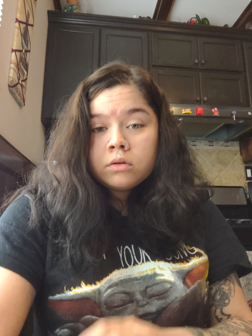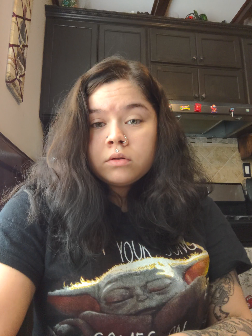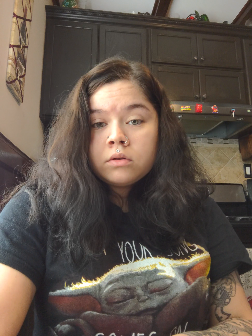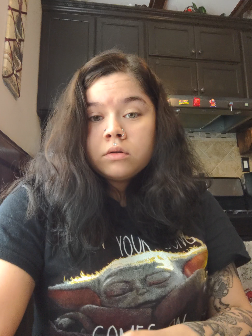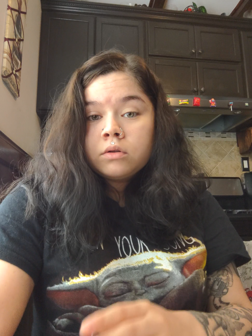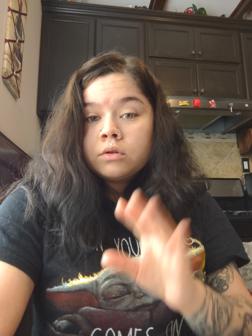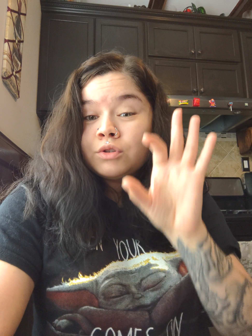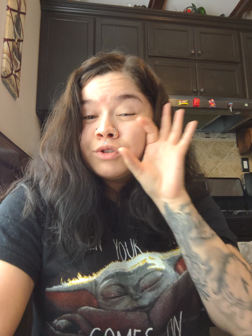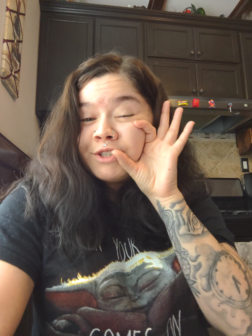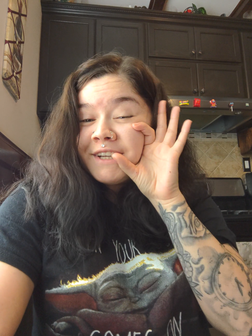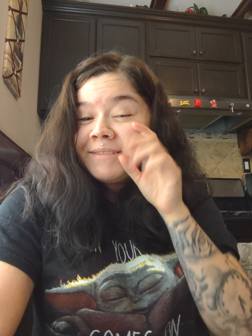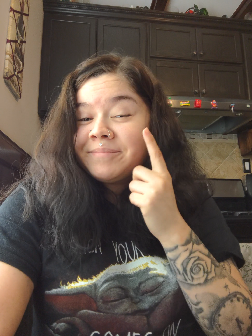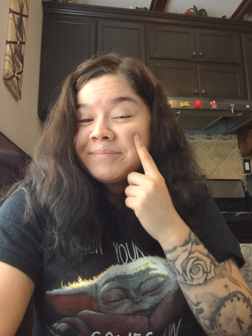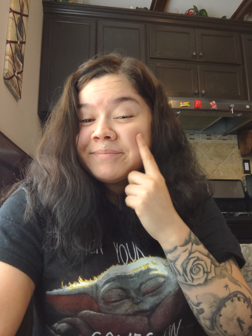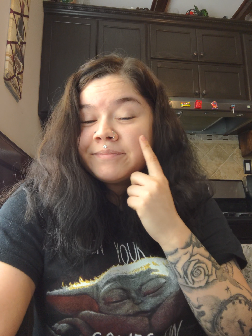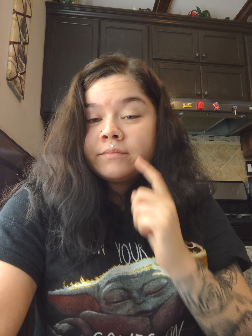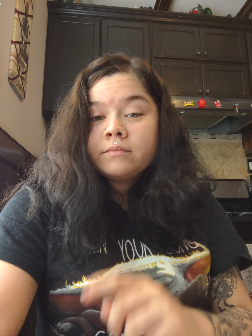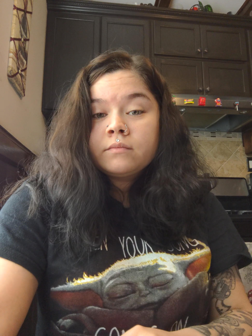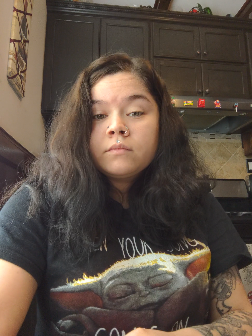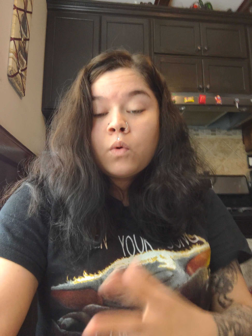cheek